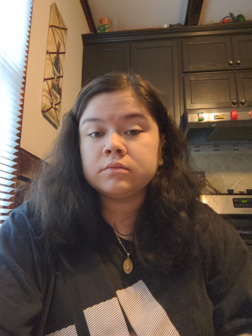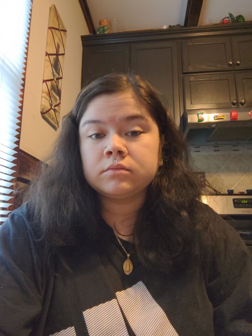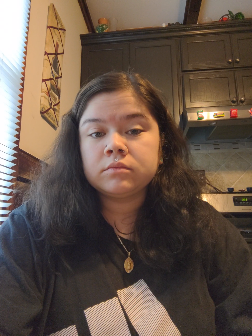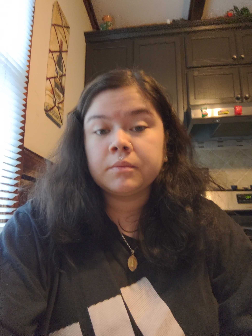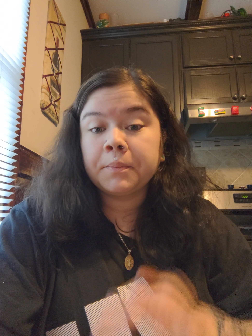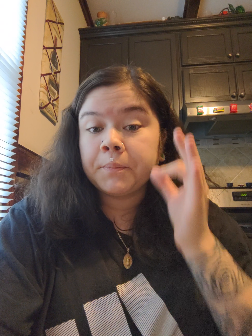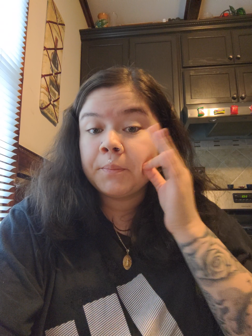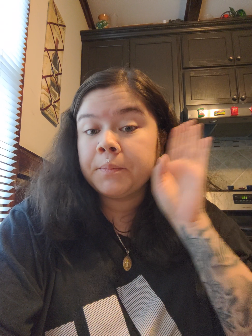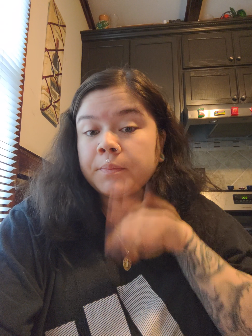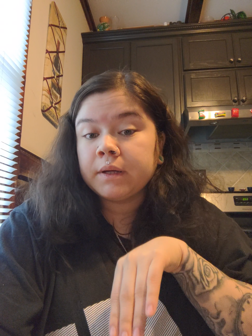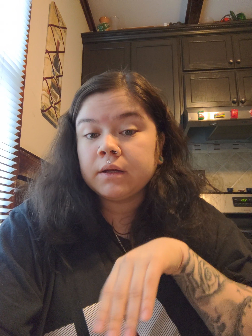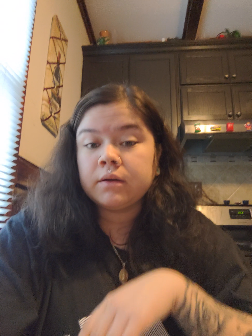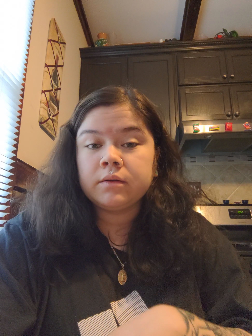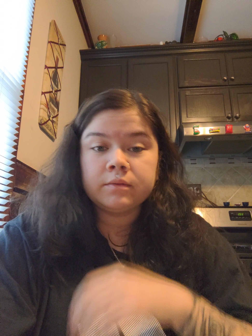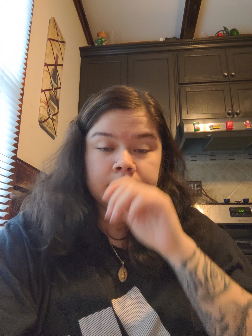bee